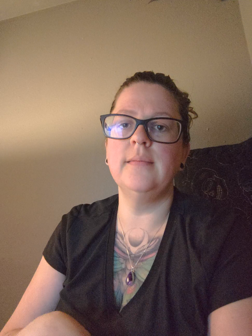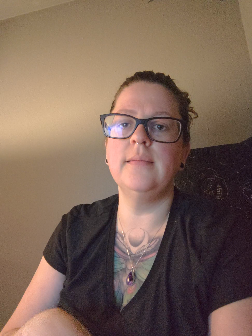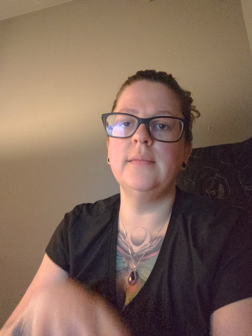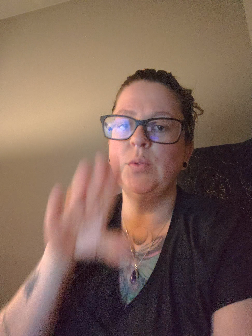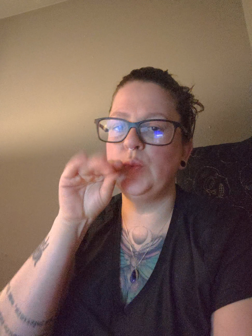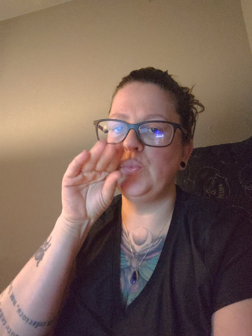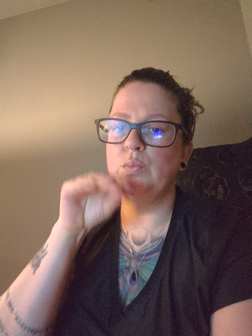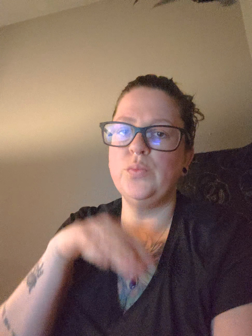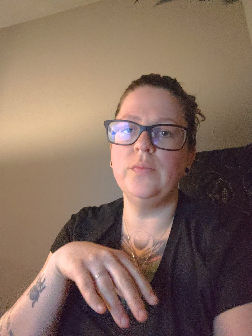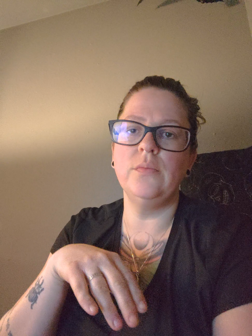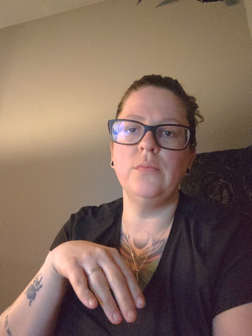goose